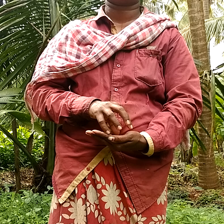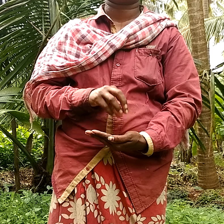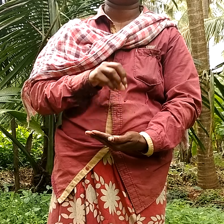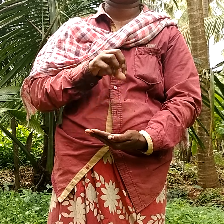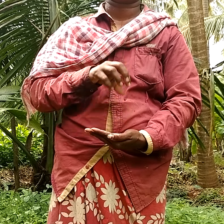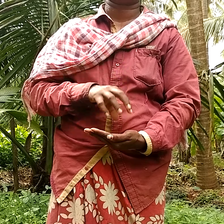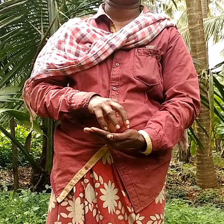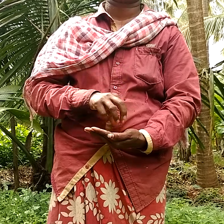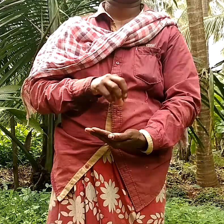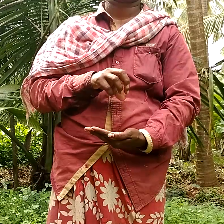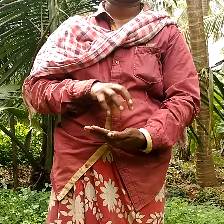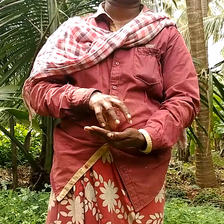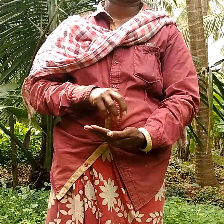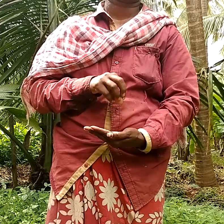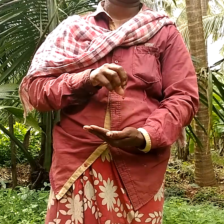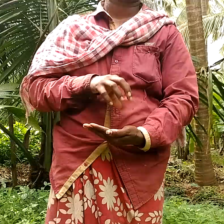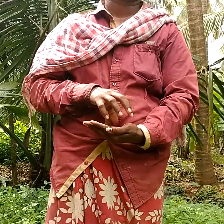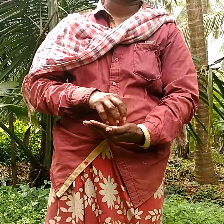Rice